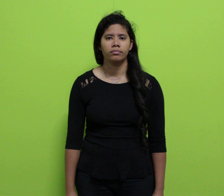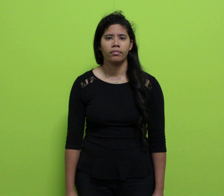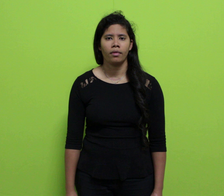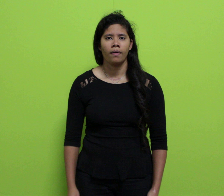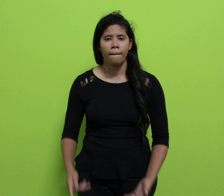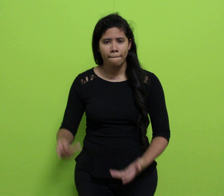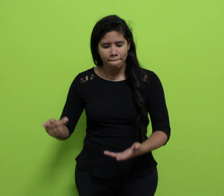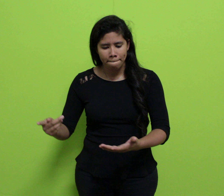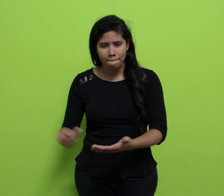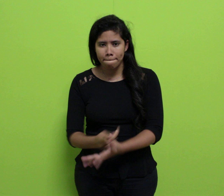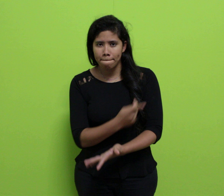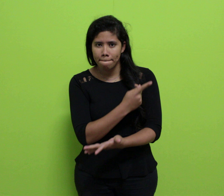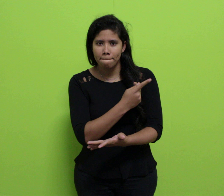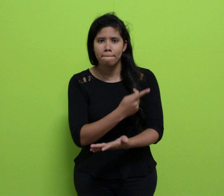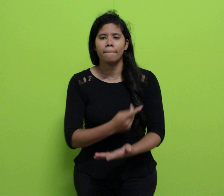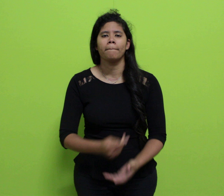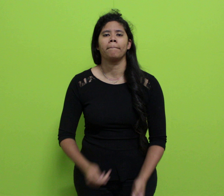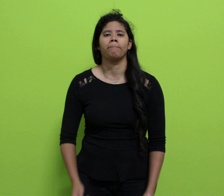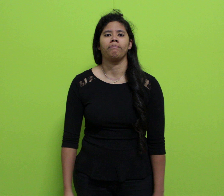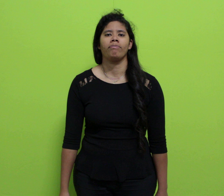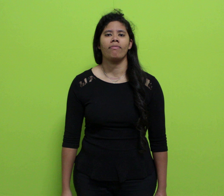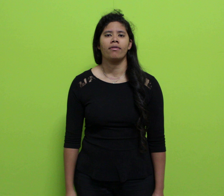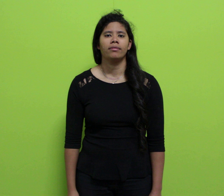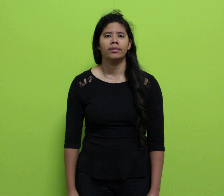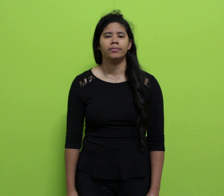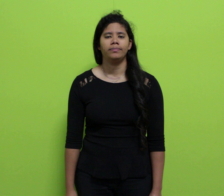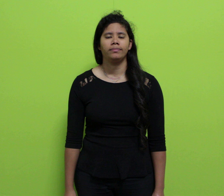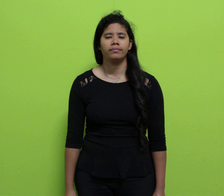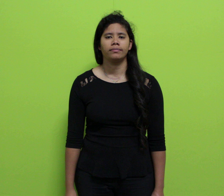acontecer